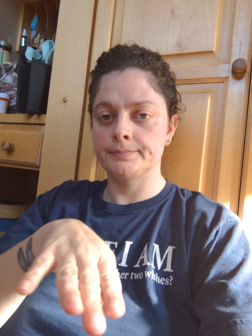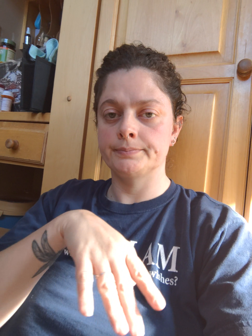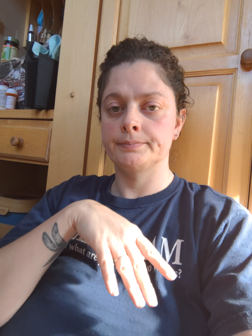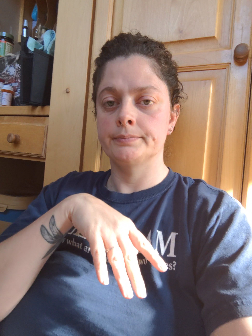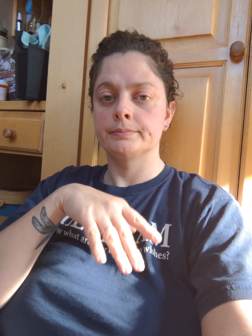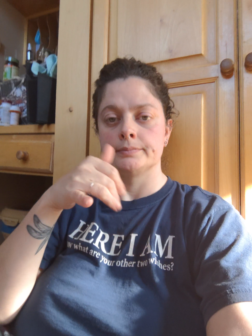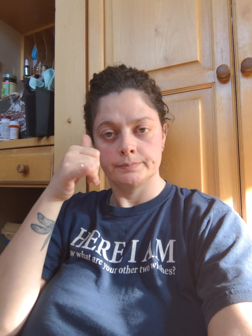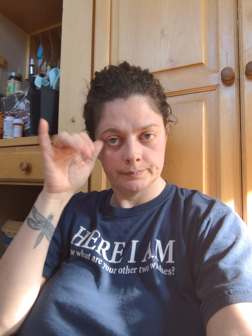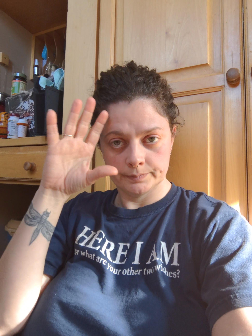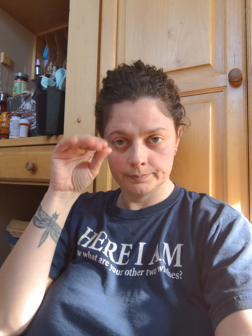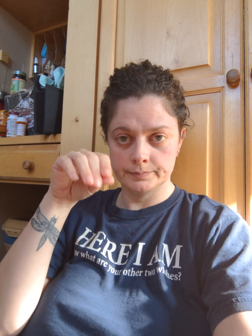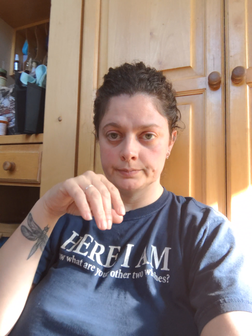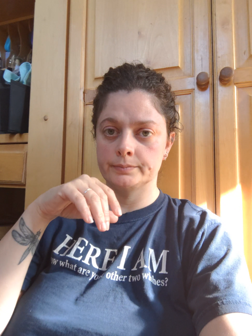cowboy